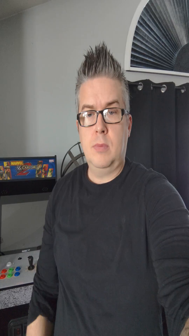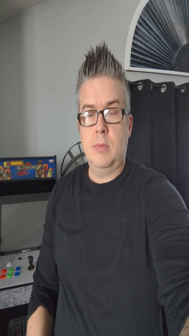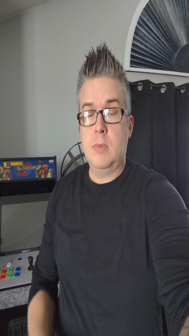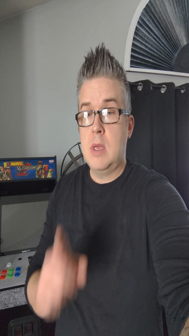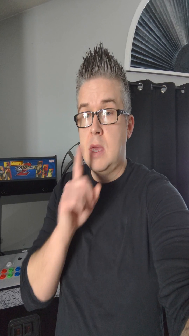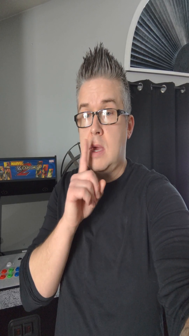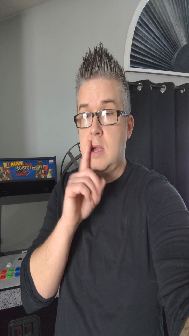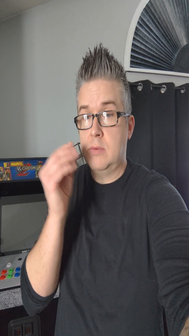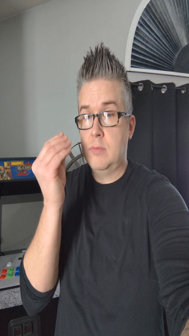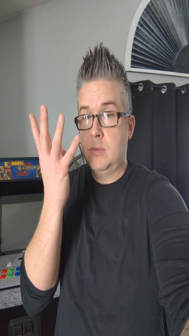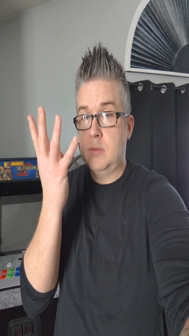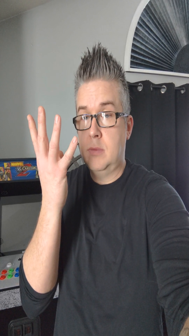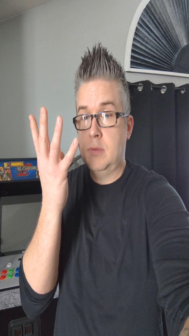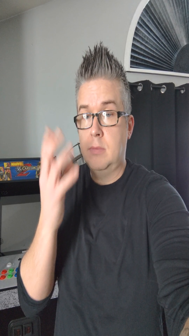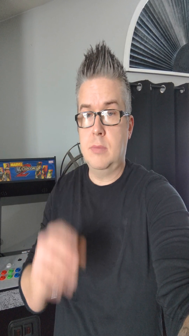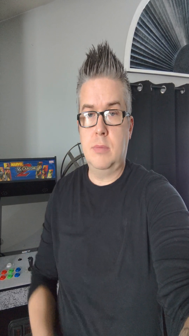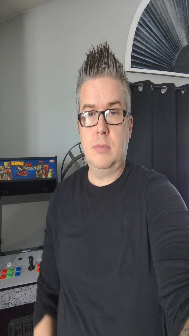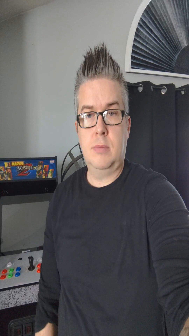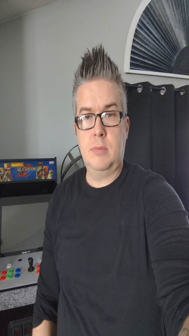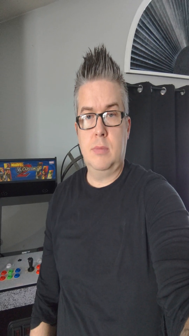lamp